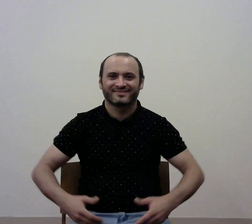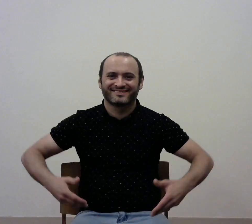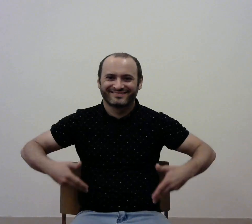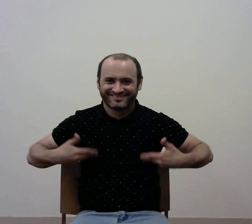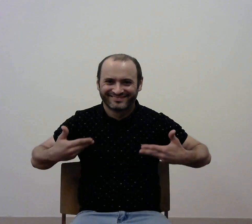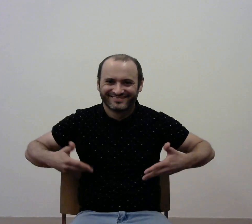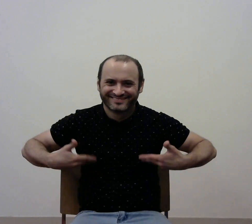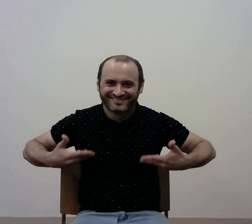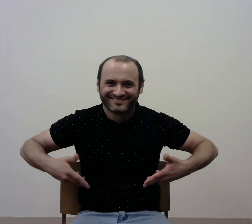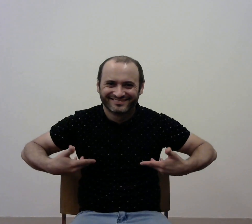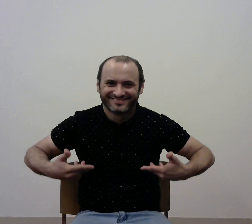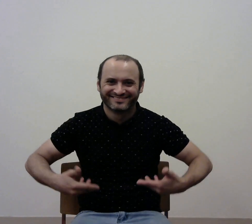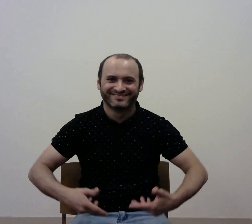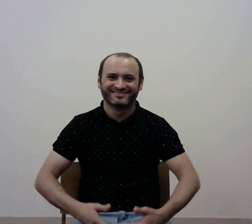salam